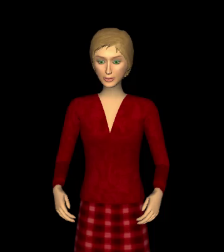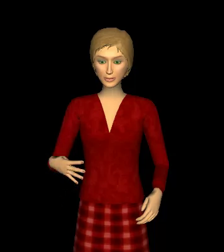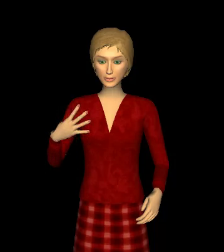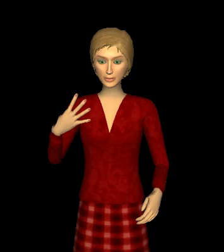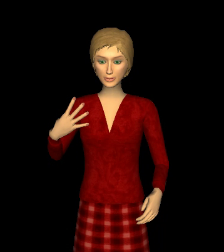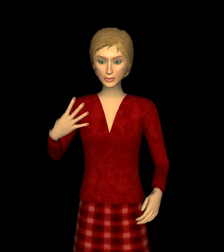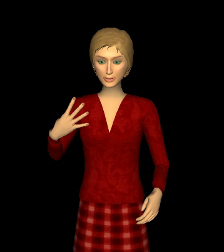4